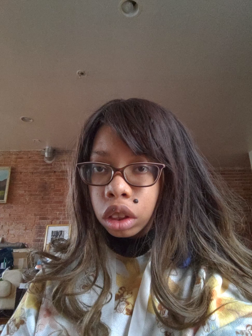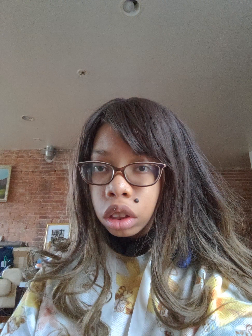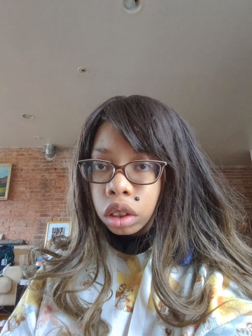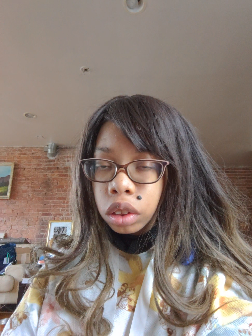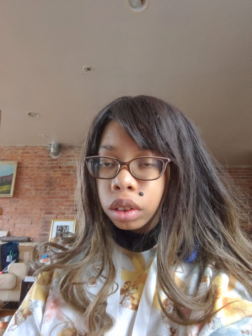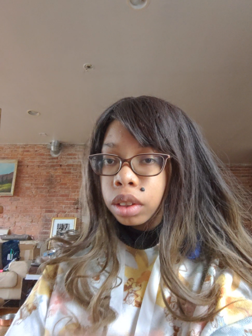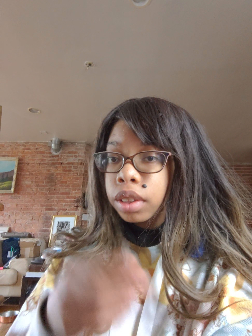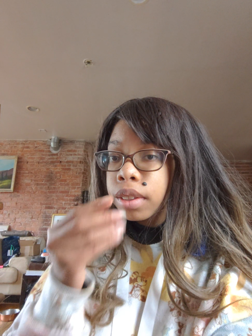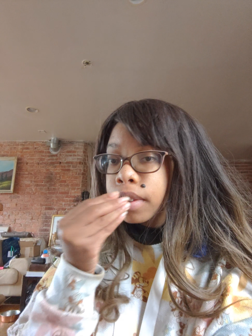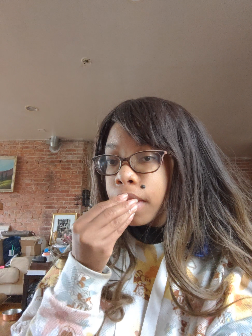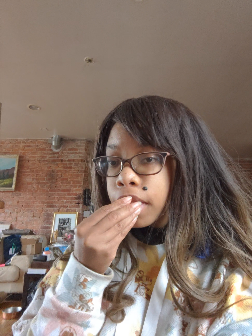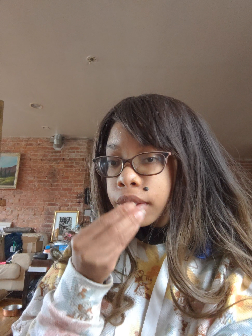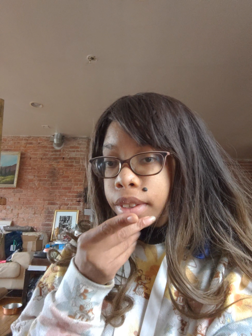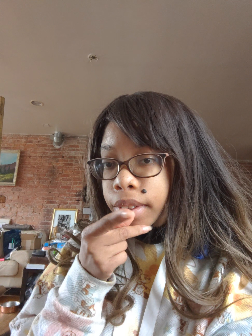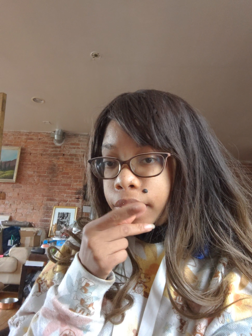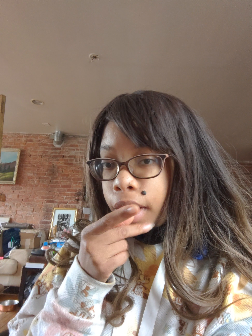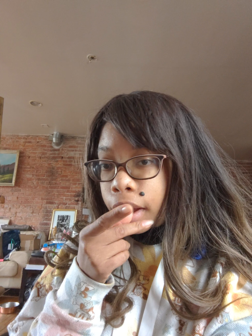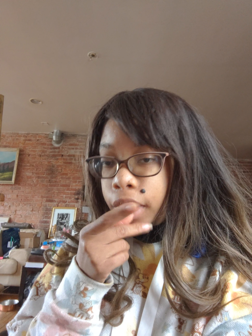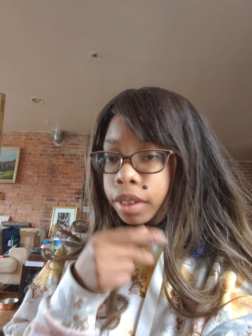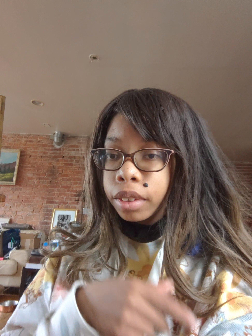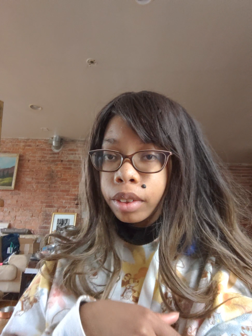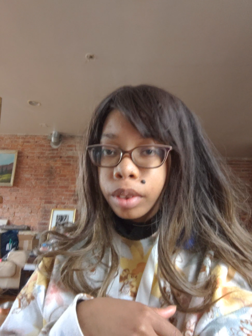snack